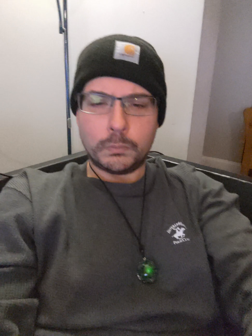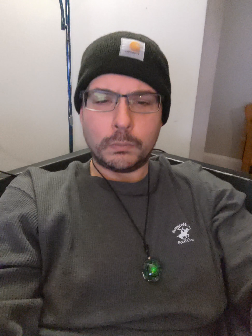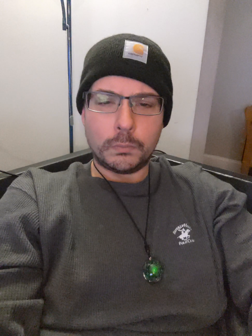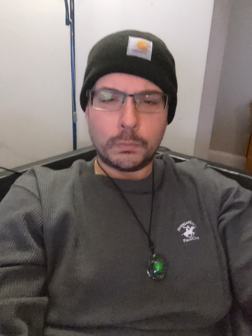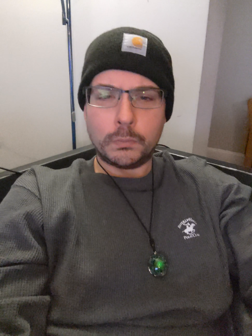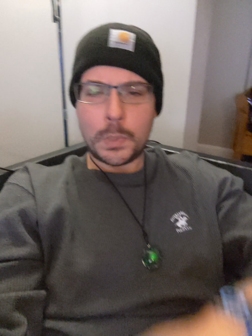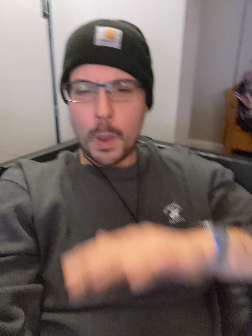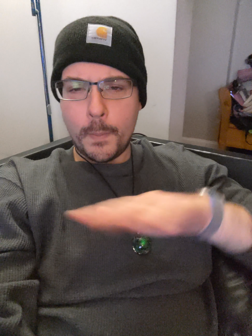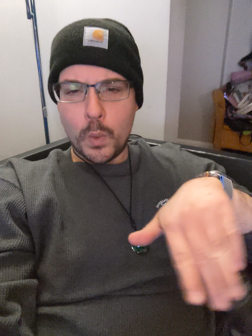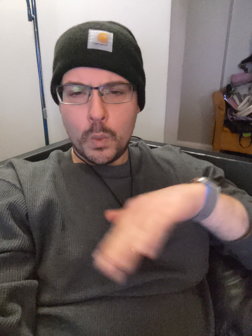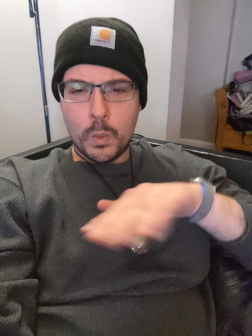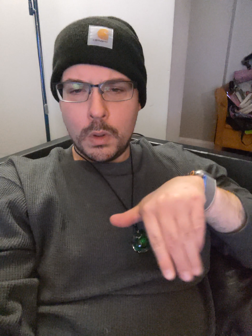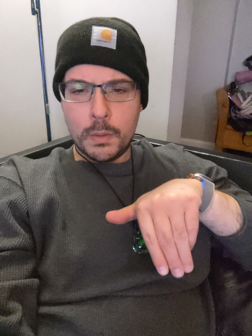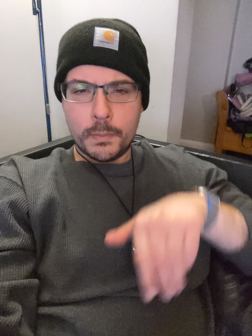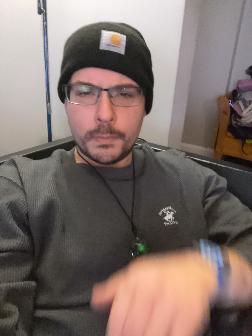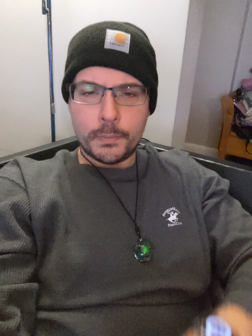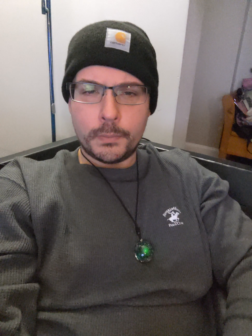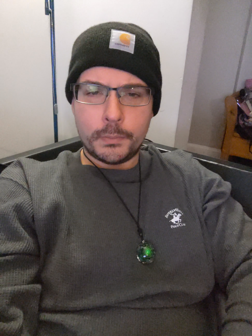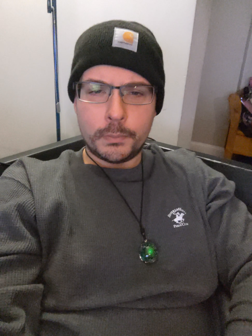pool